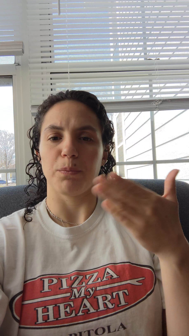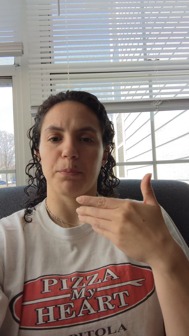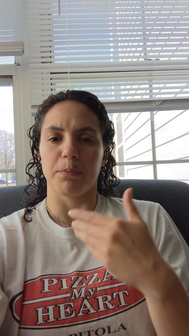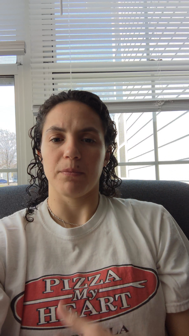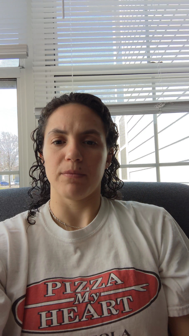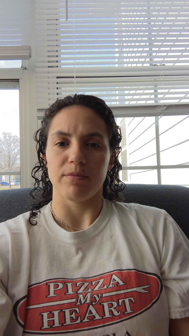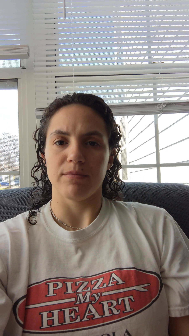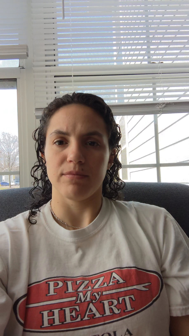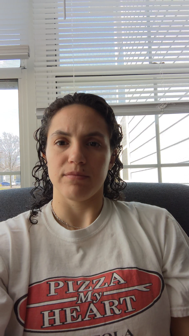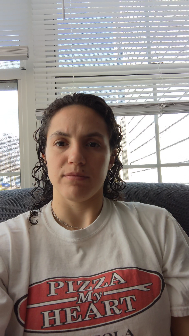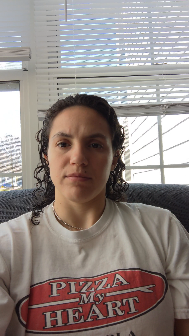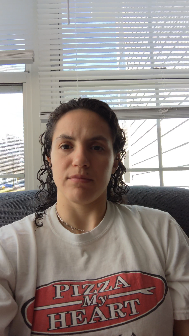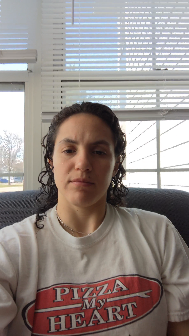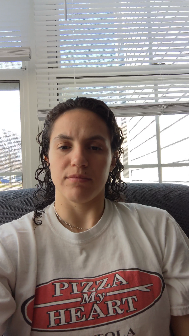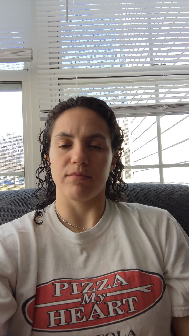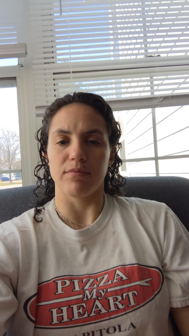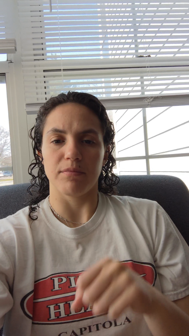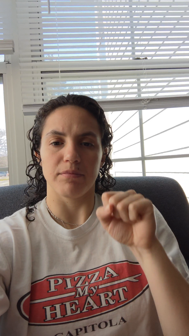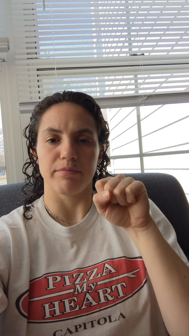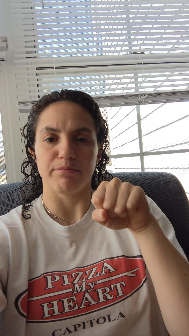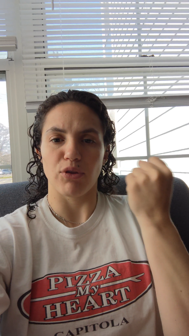break